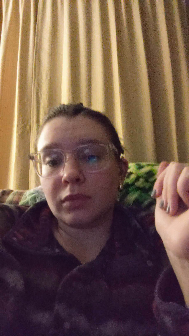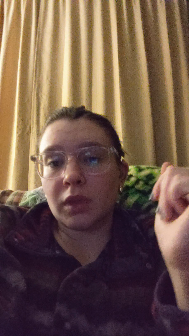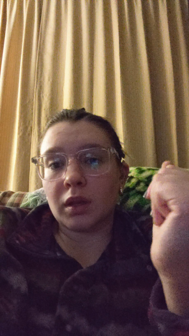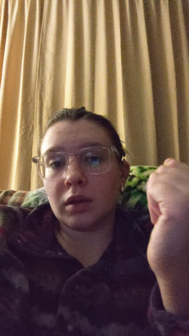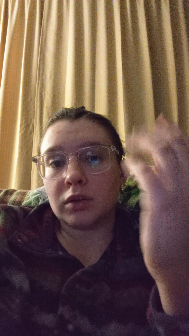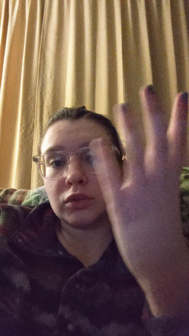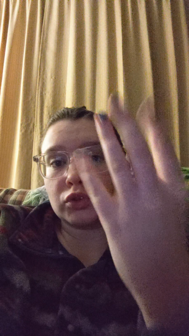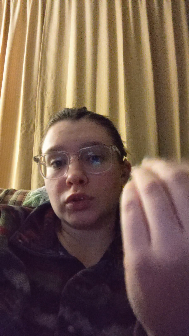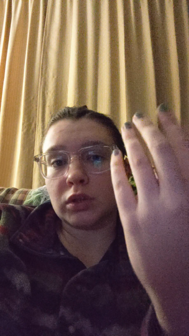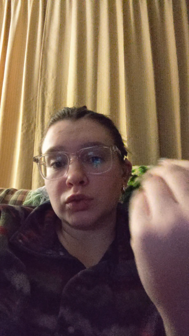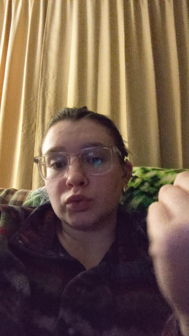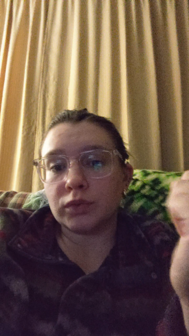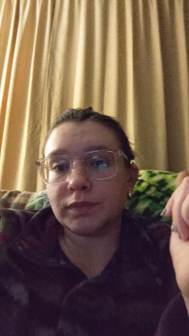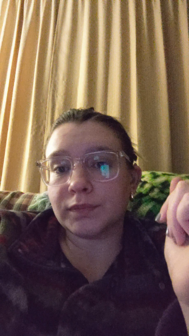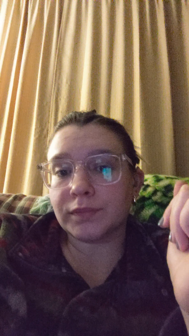gentle